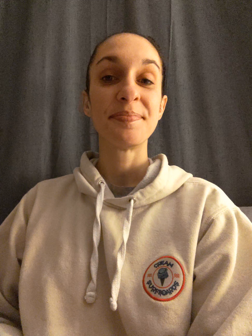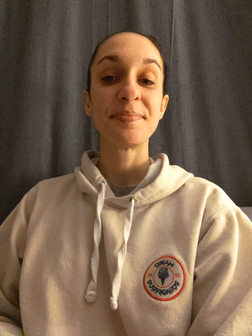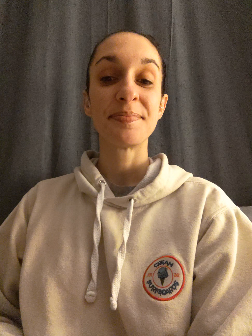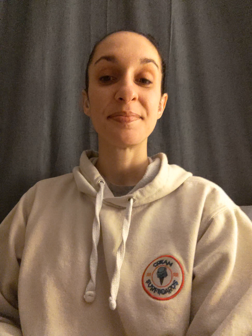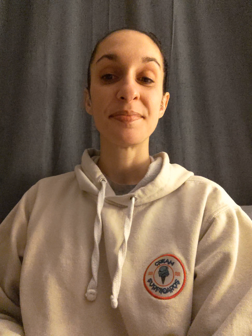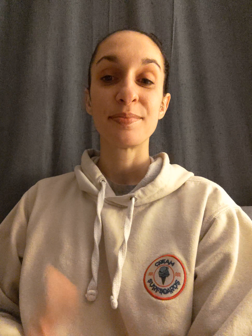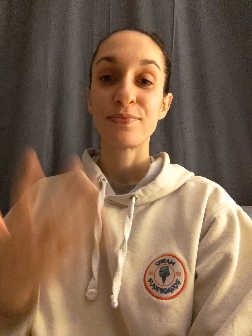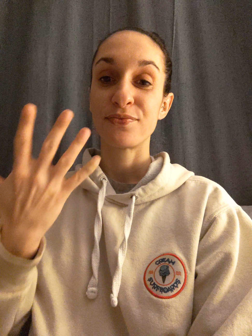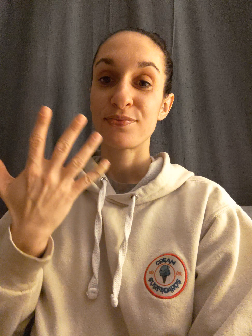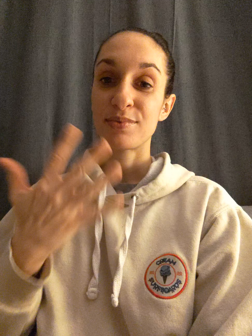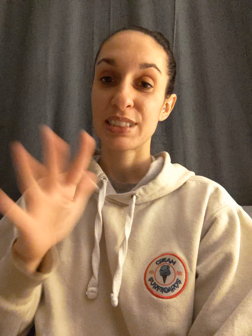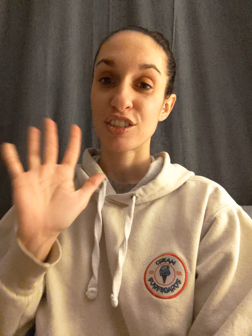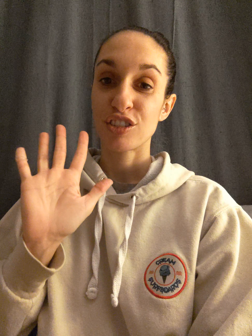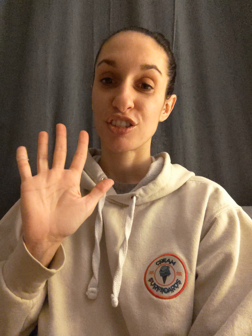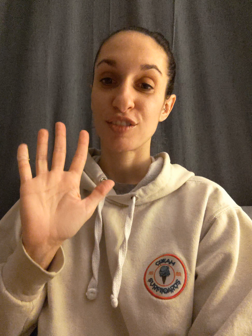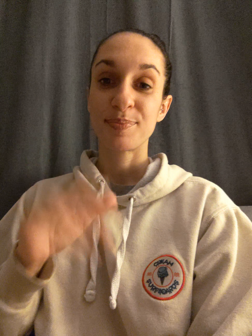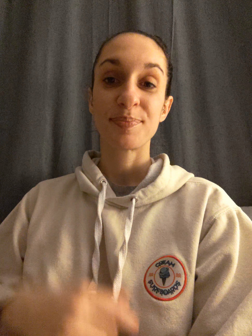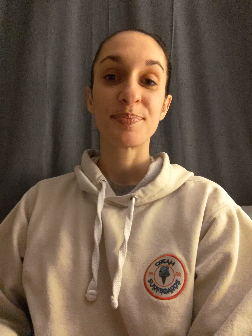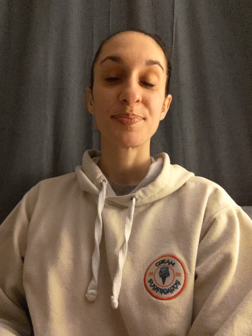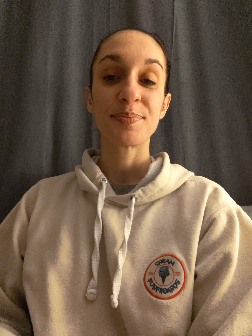finish